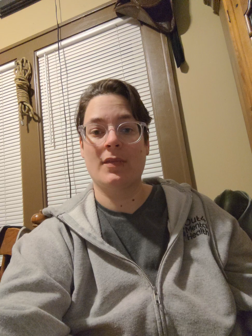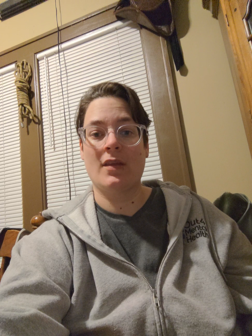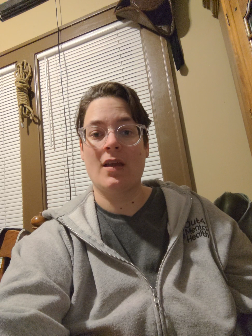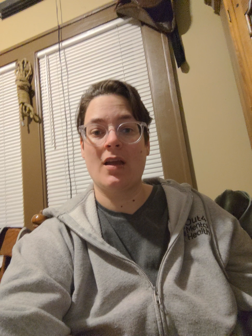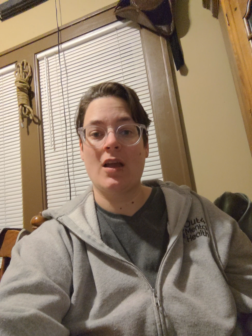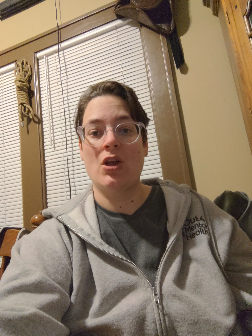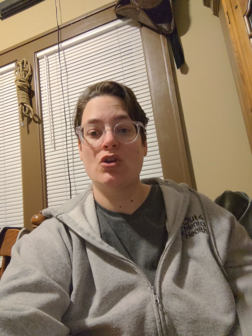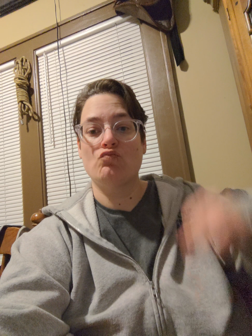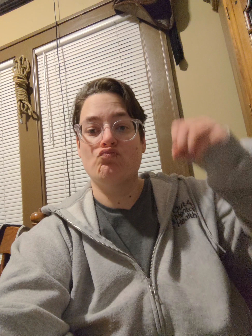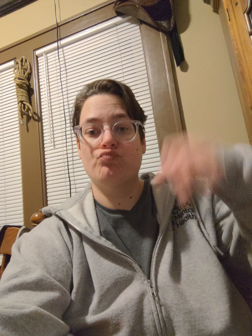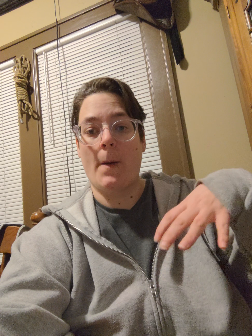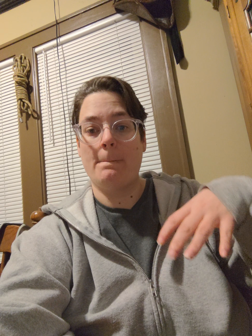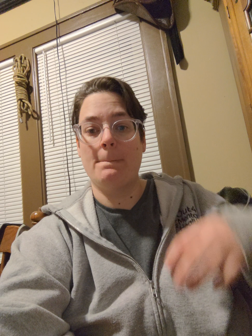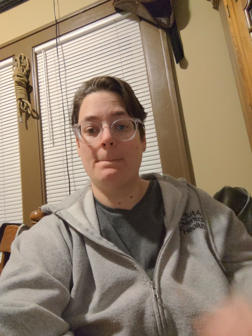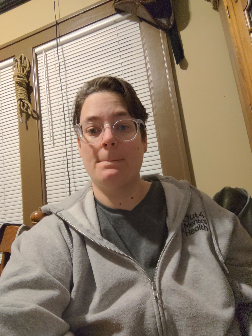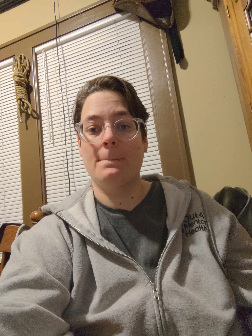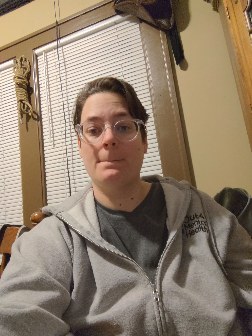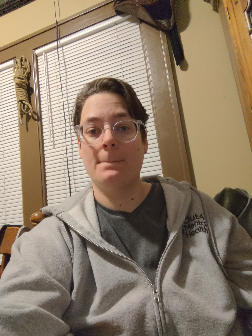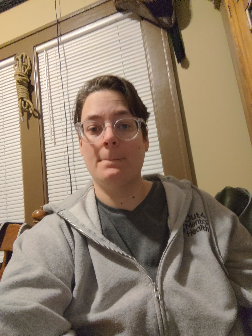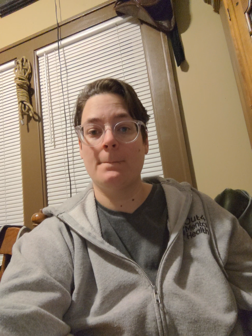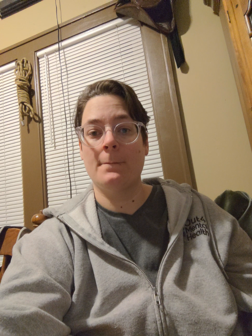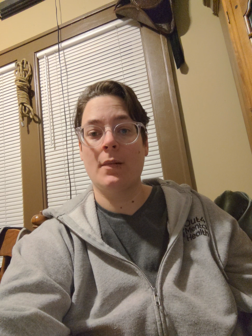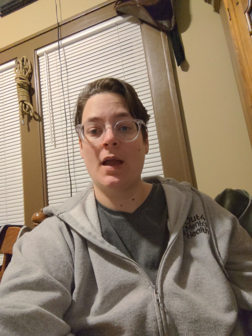drop